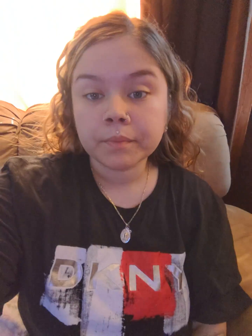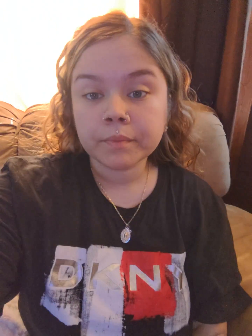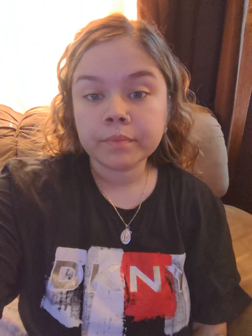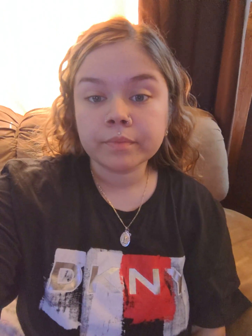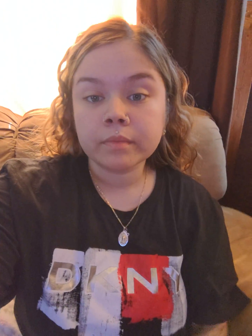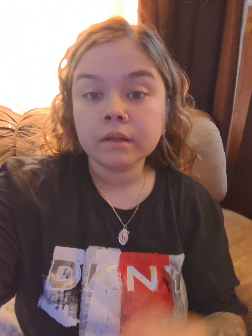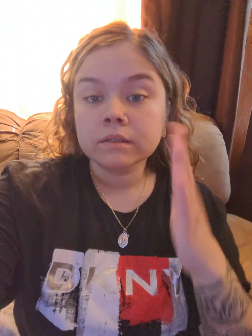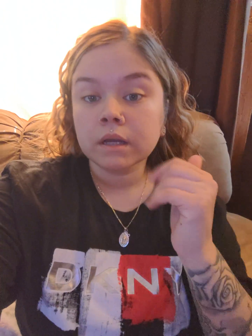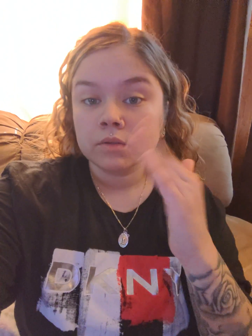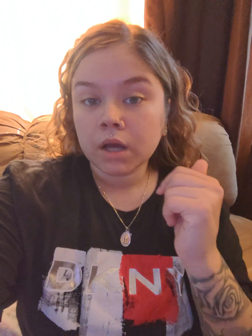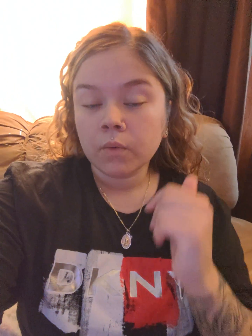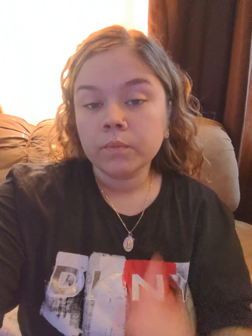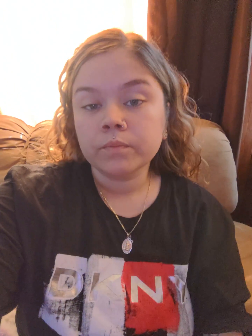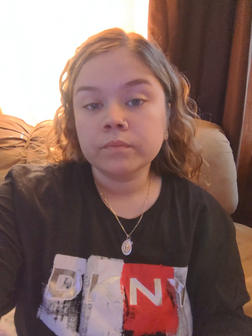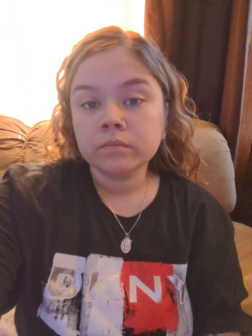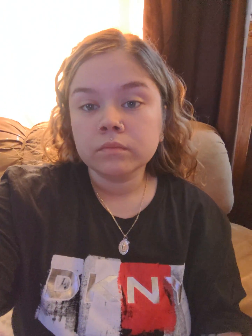downtown